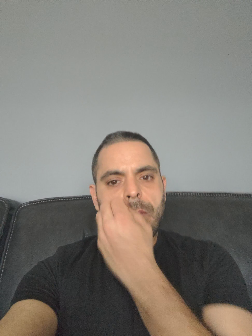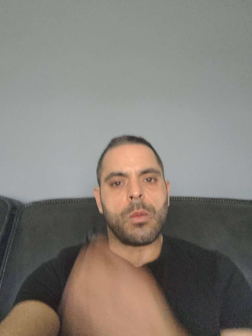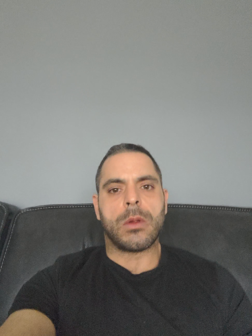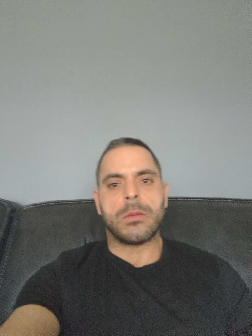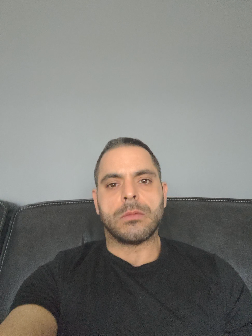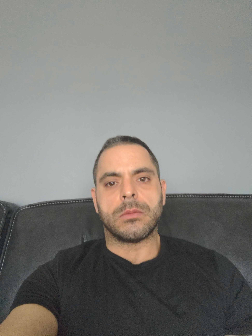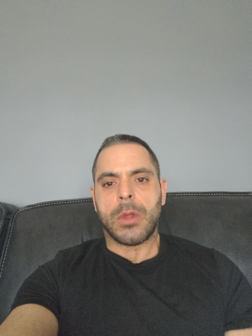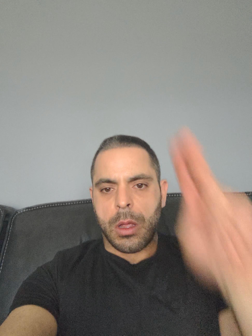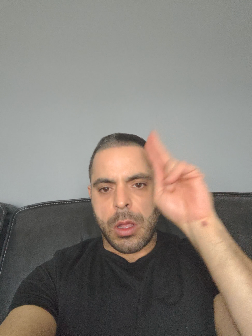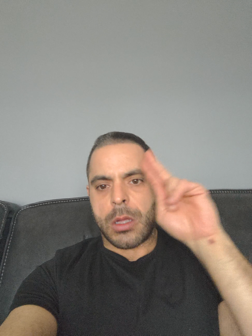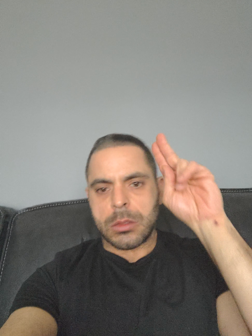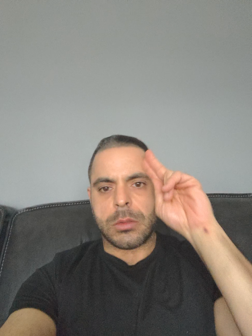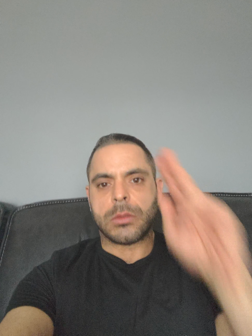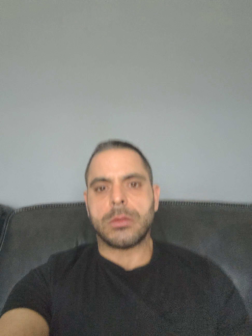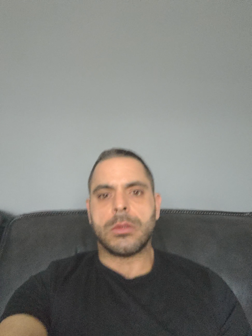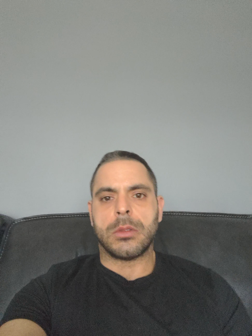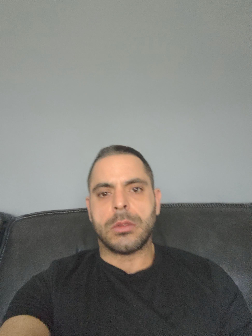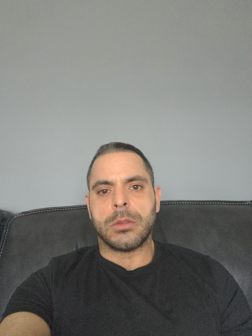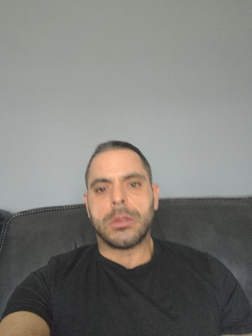uncle